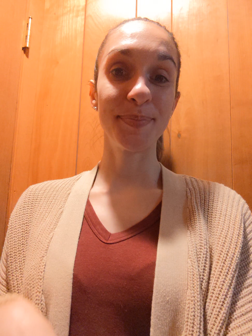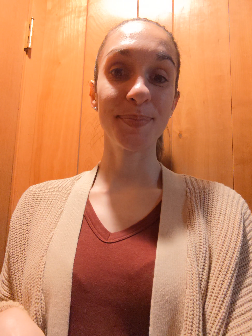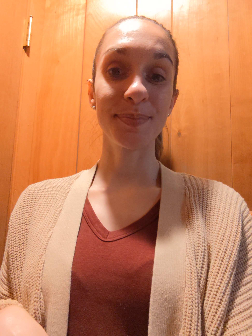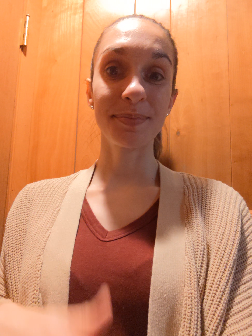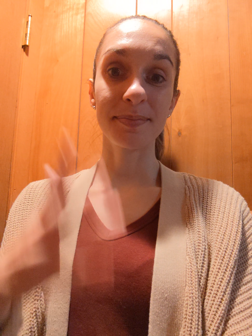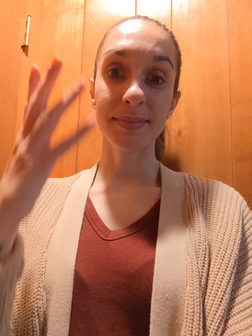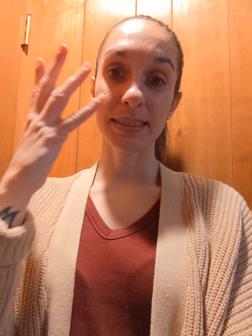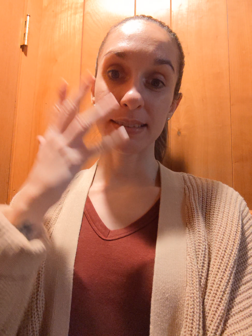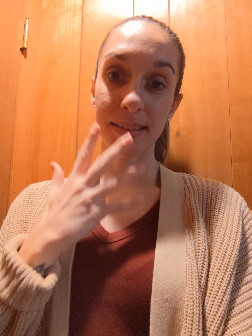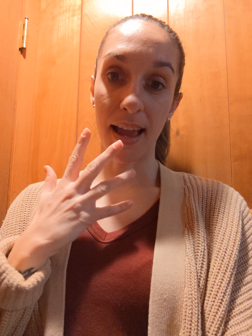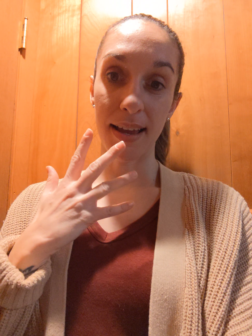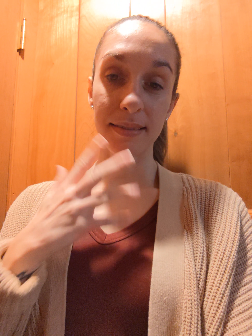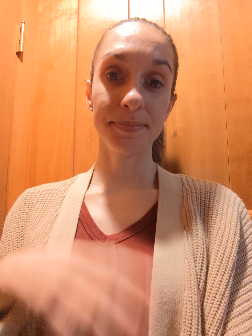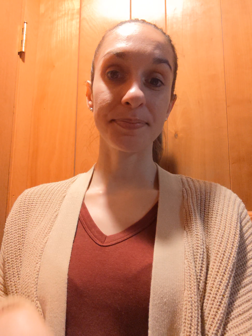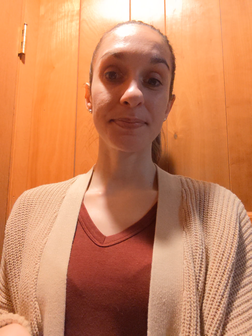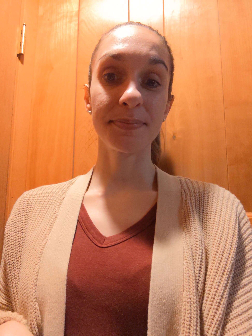sad